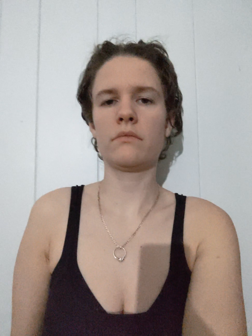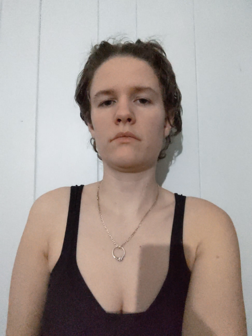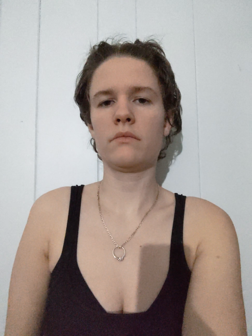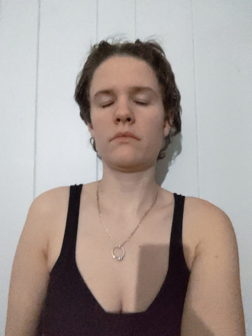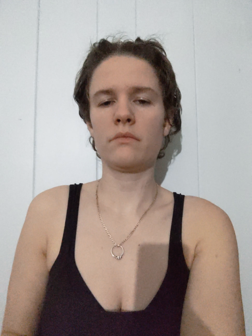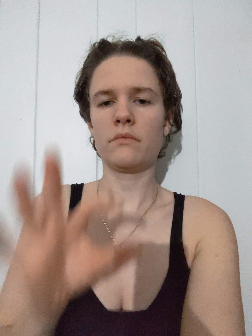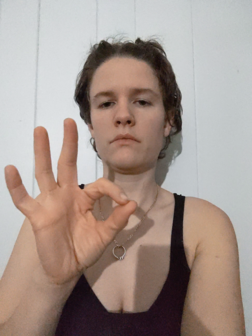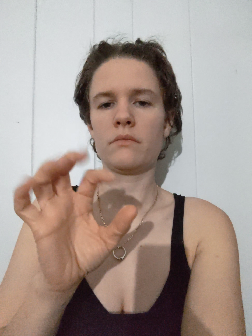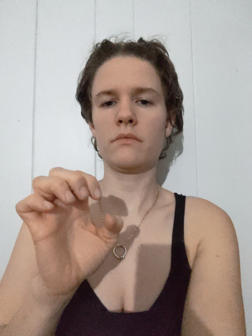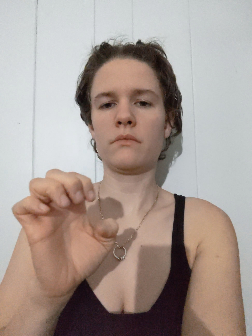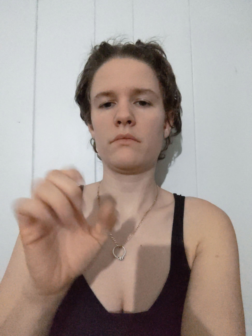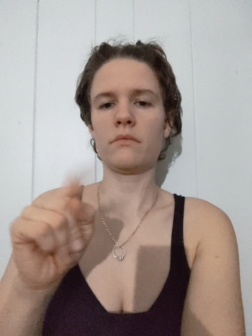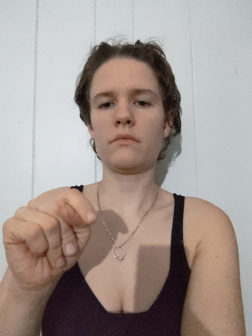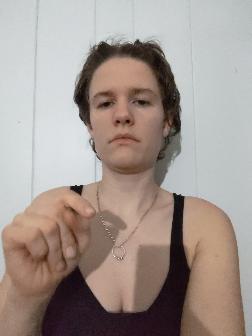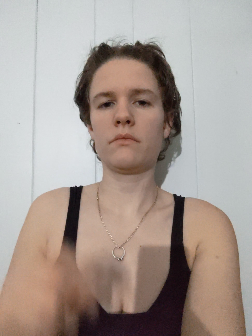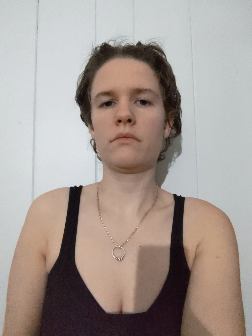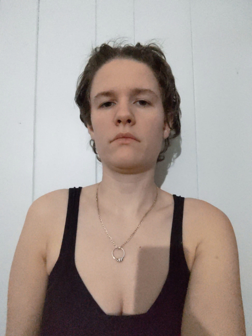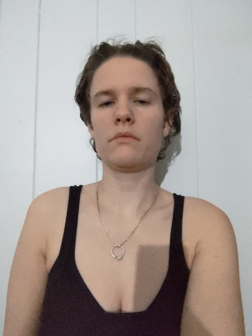feet